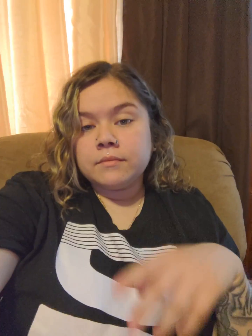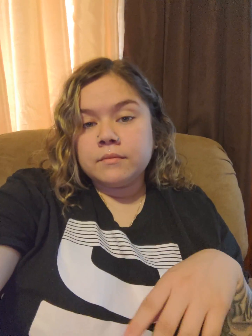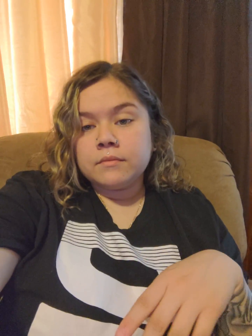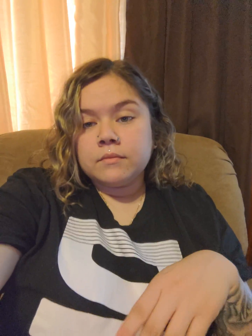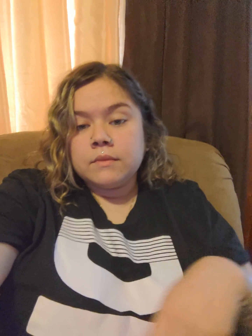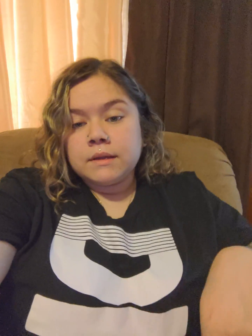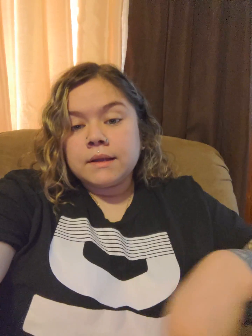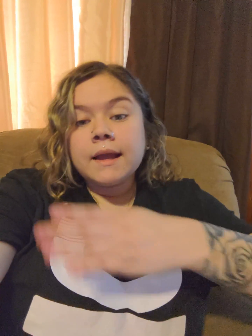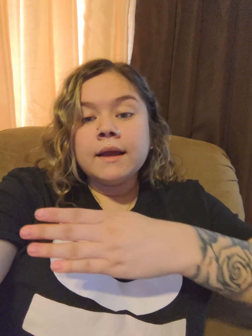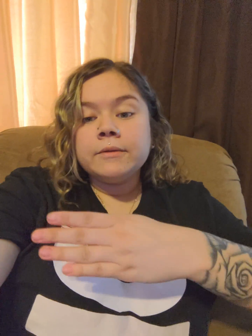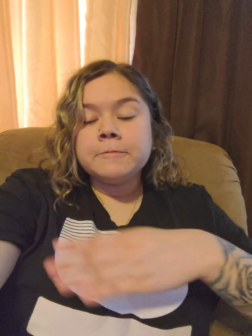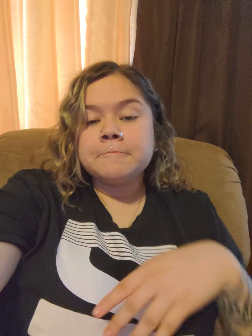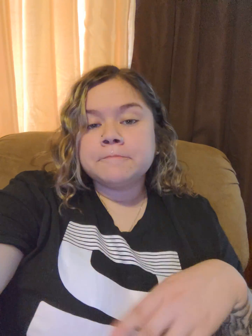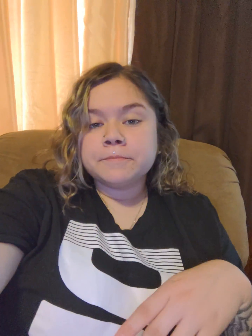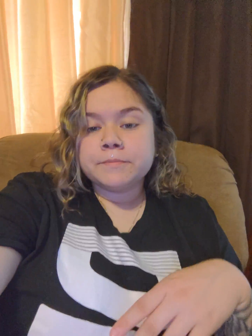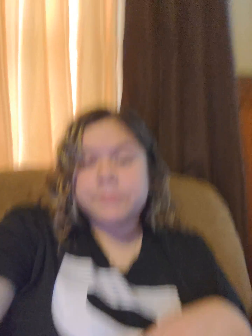kick